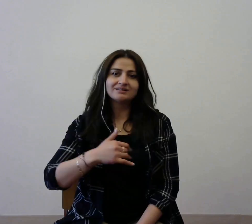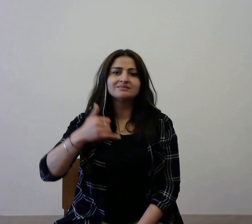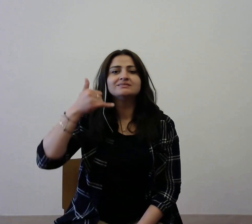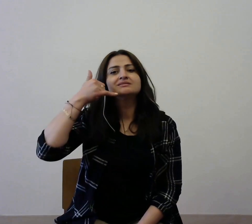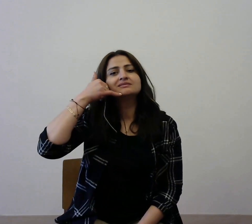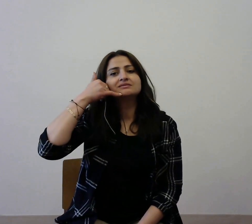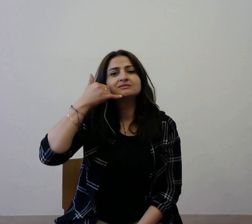telefon